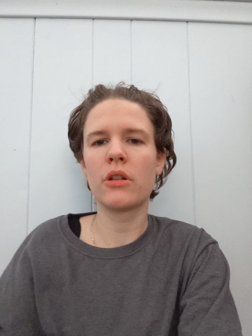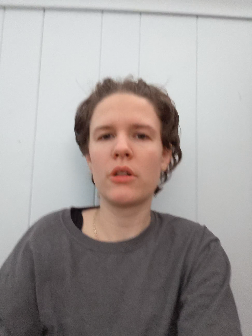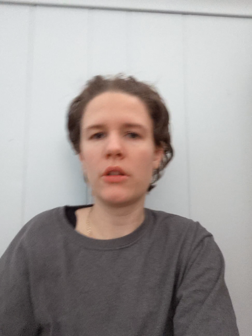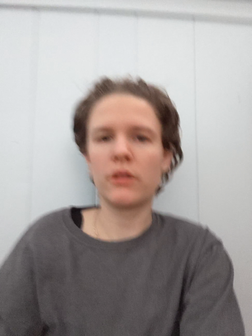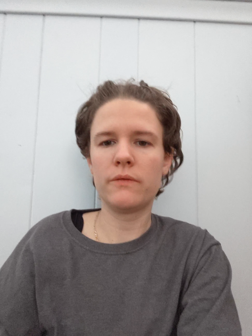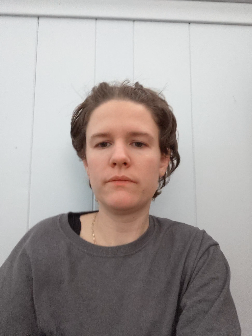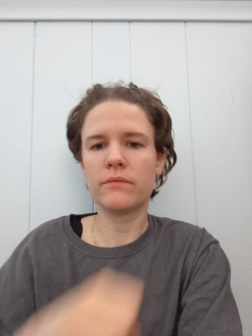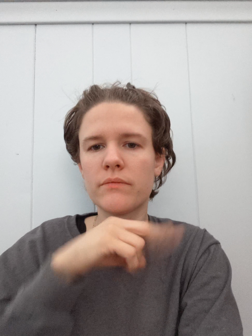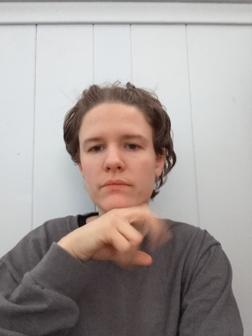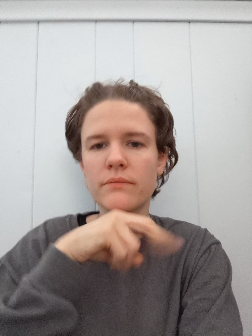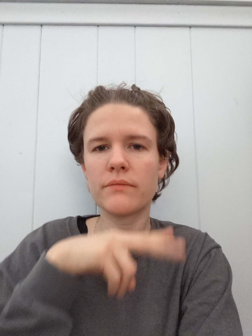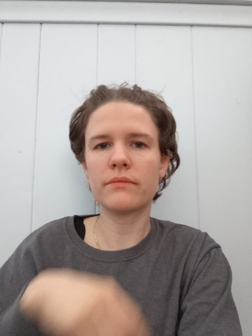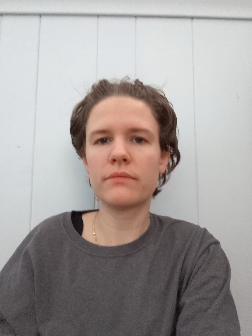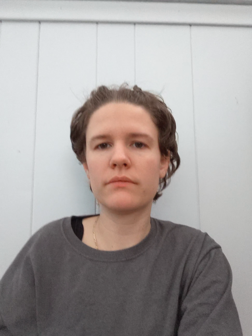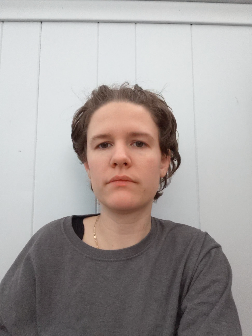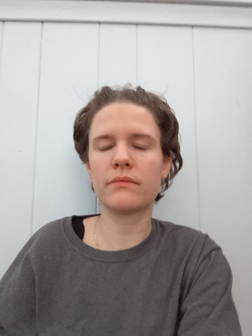frog